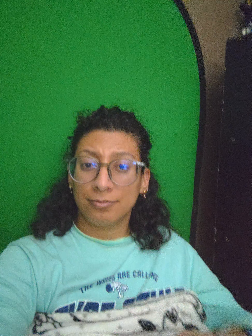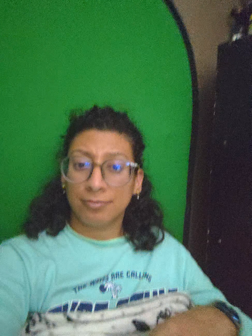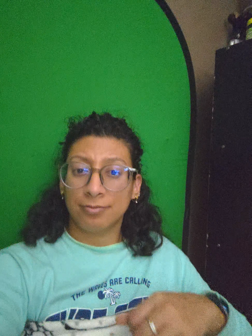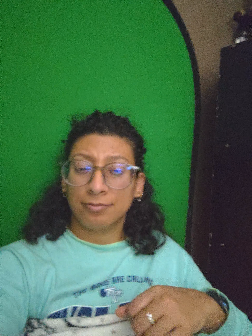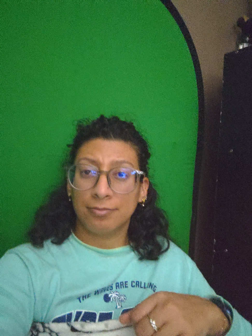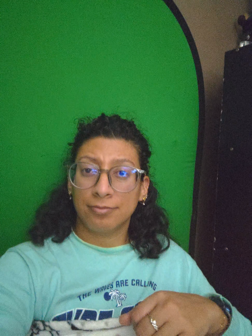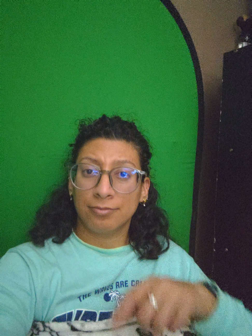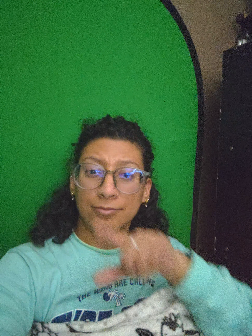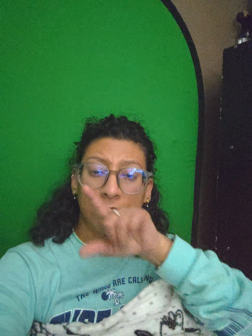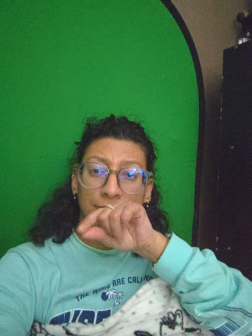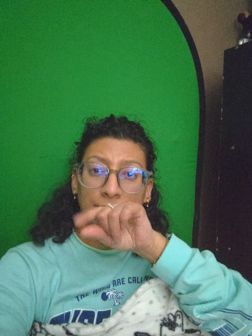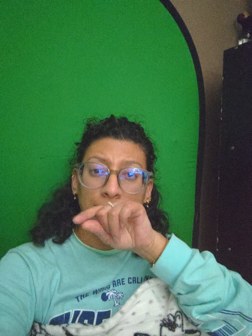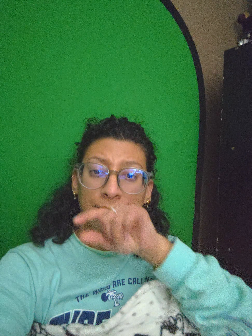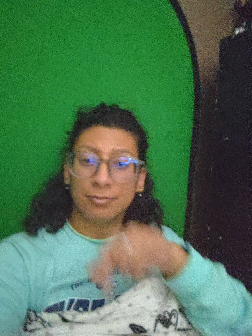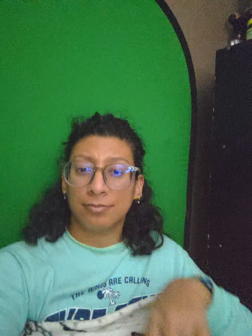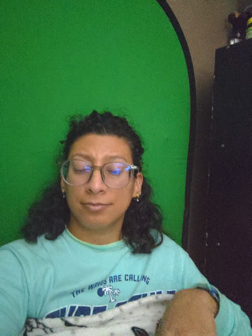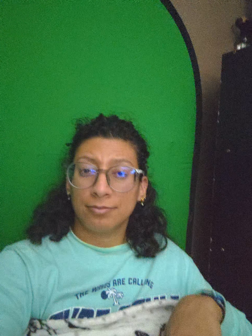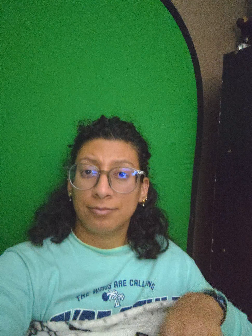bird